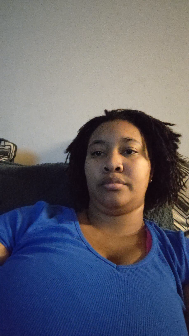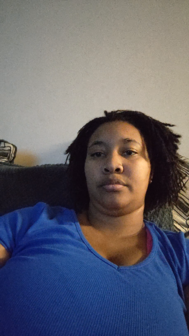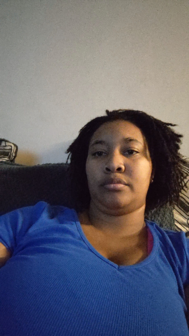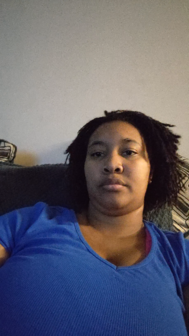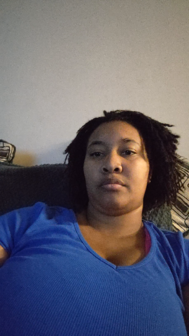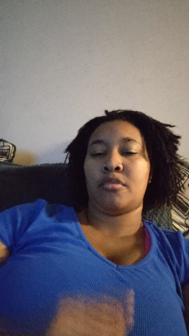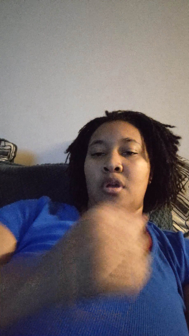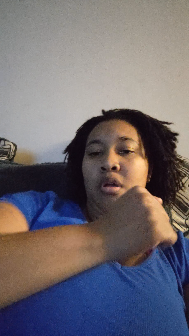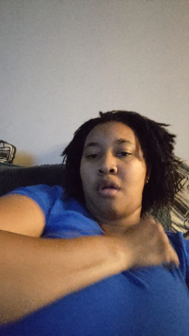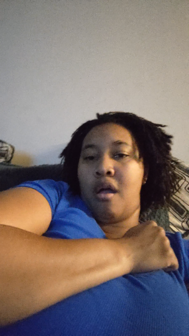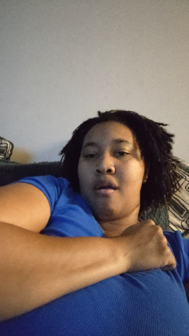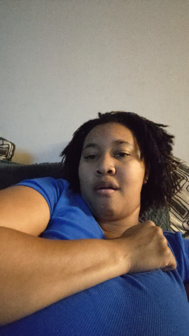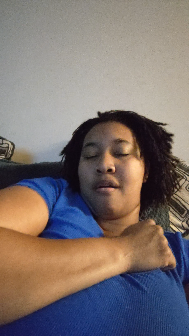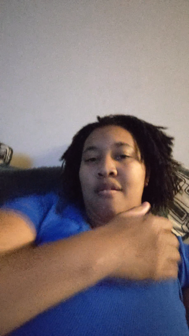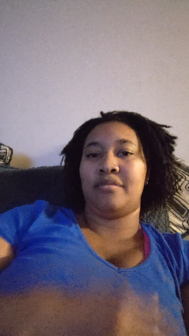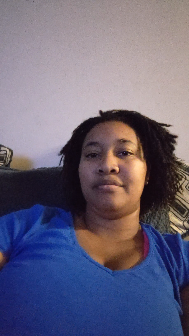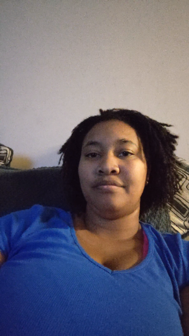hug